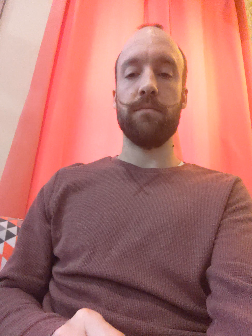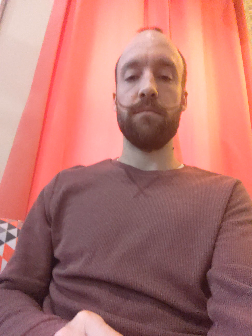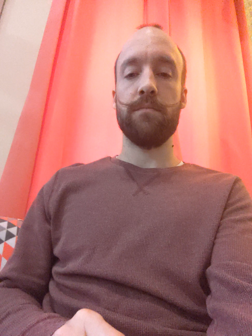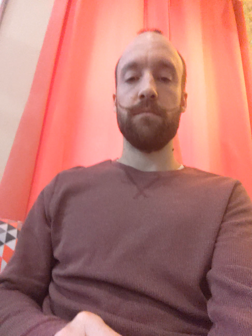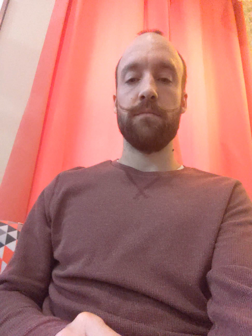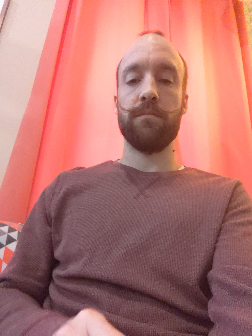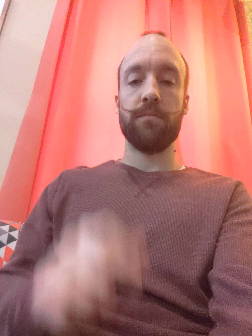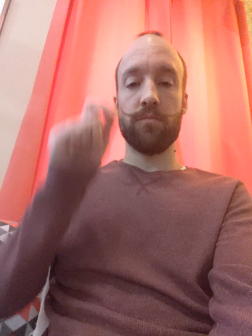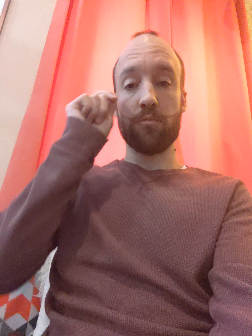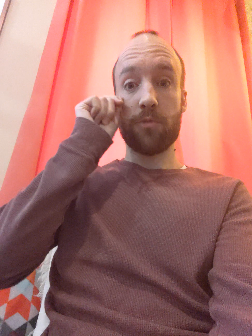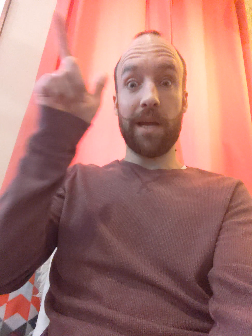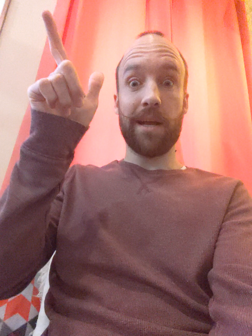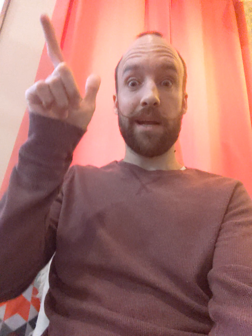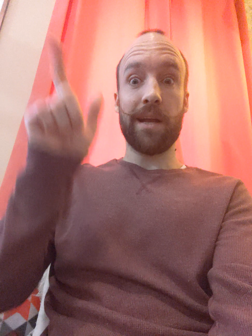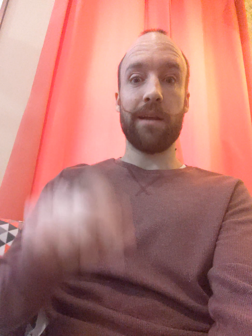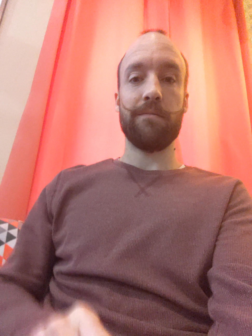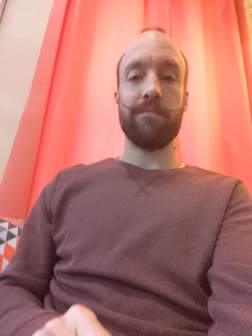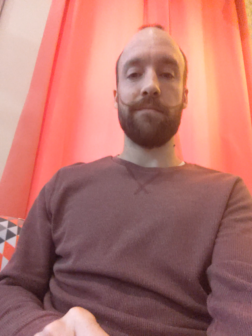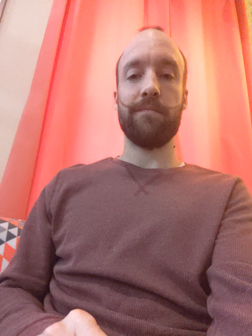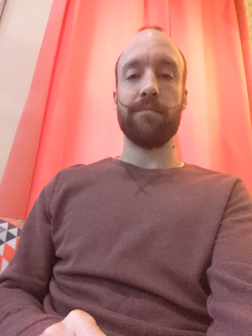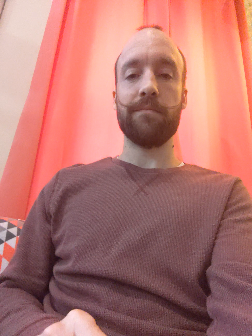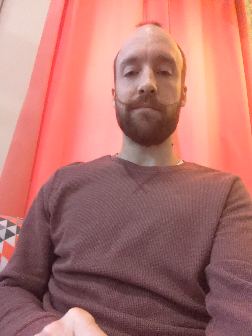awake